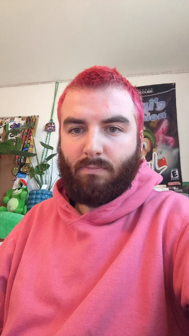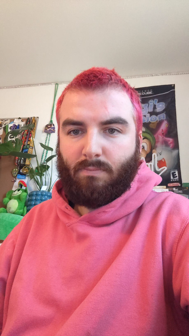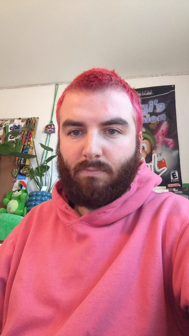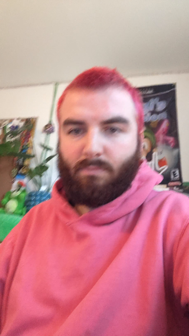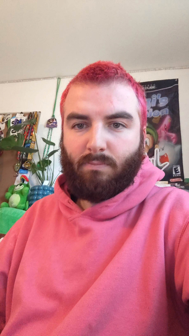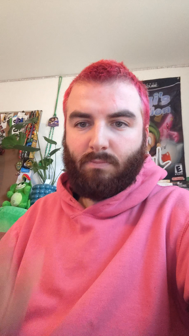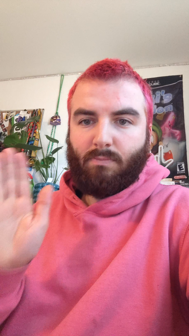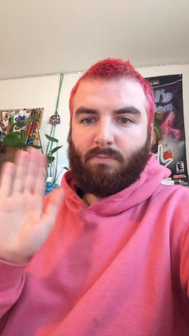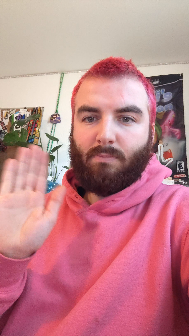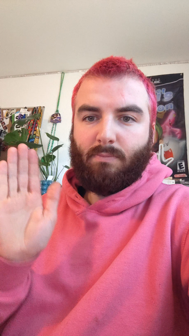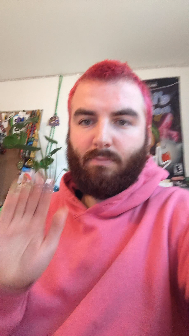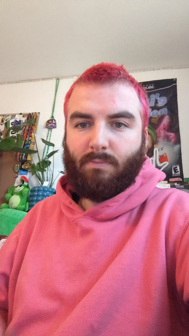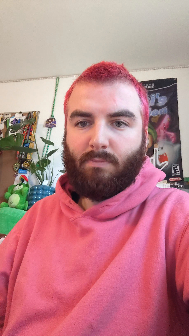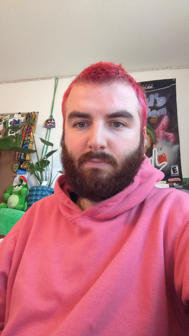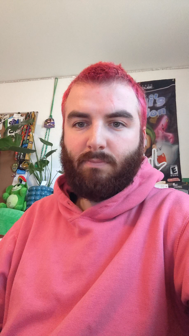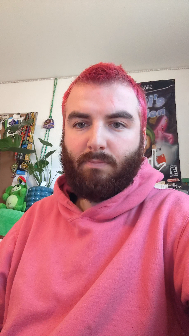hi